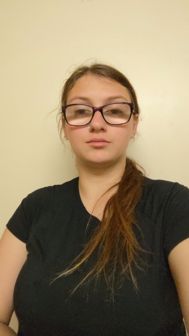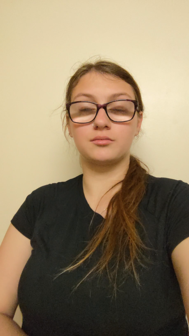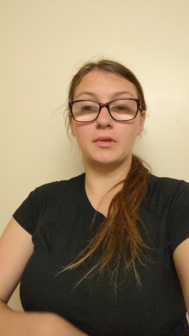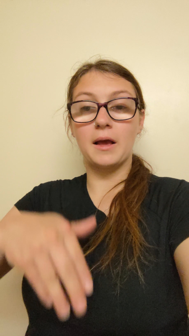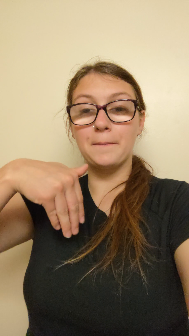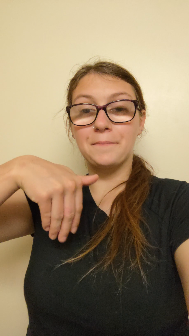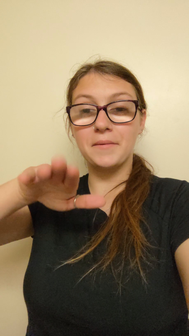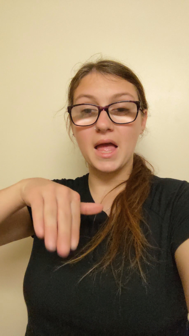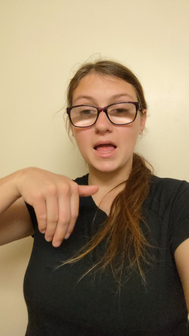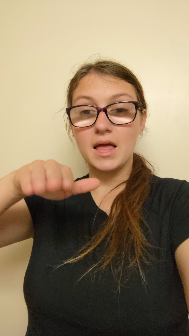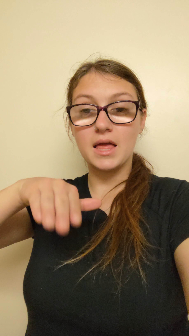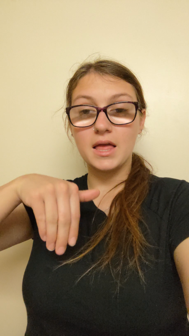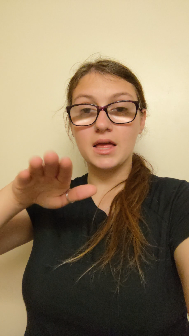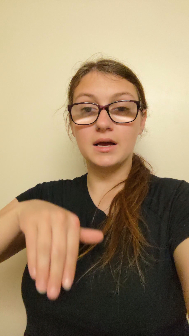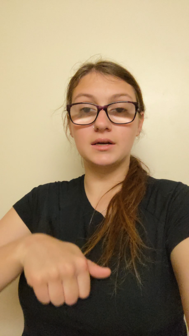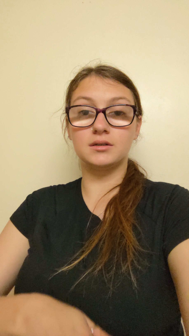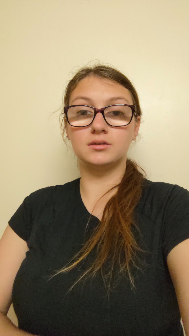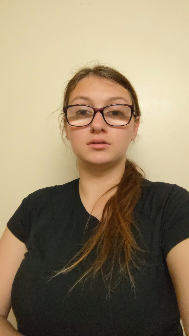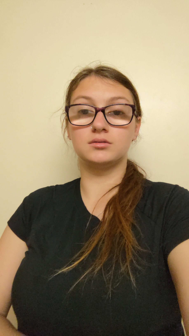paint